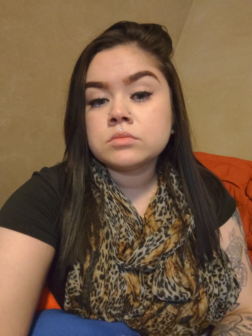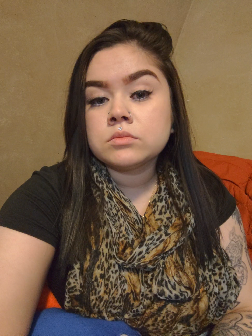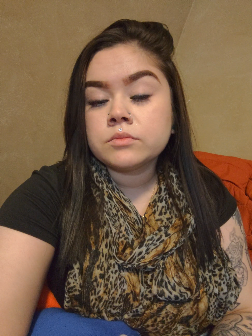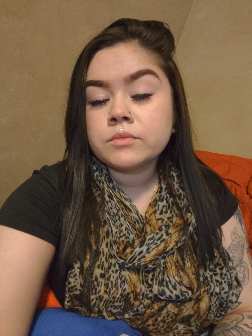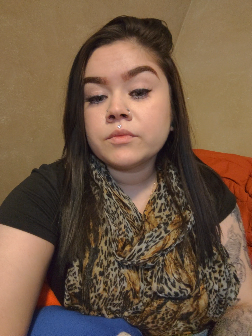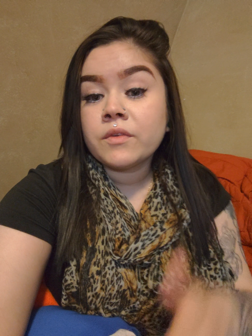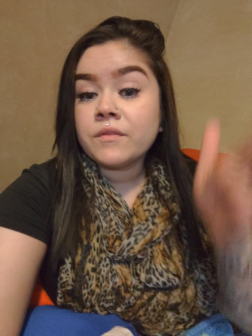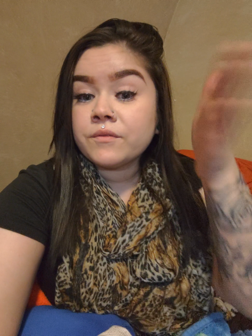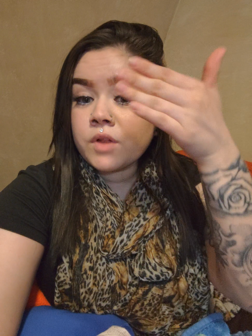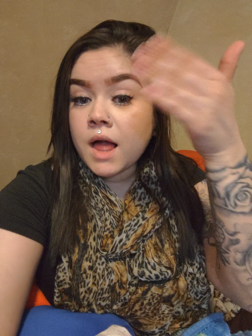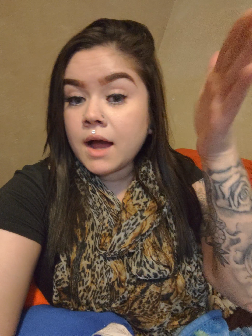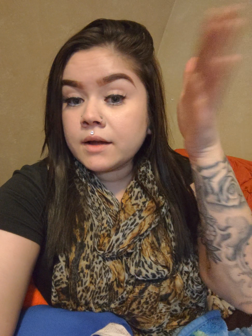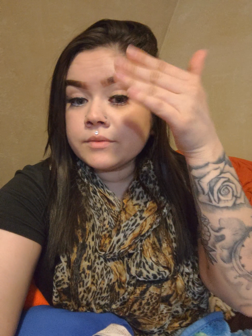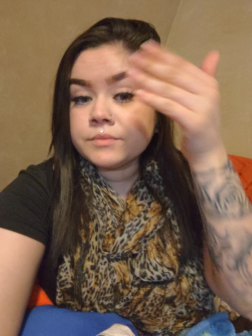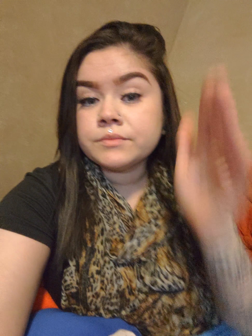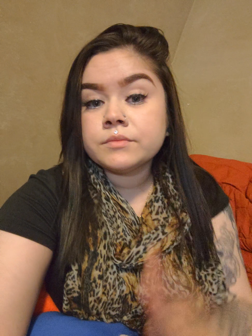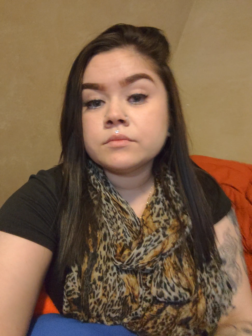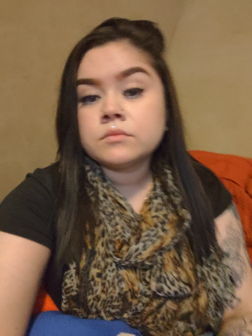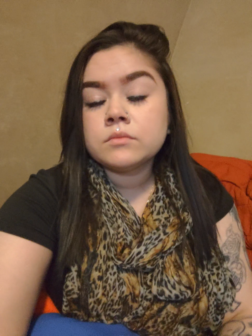flag